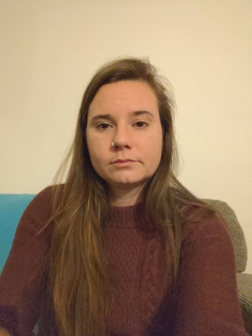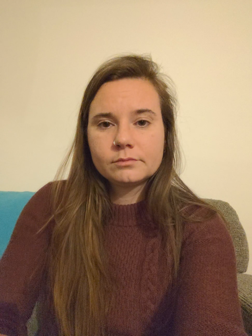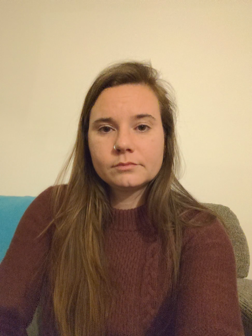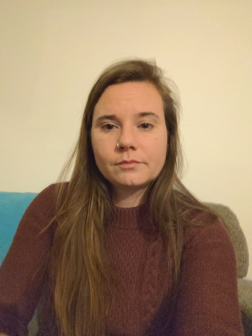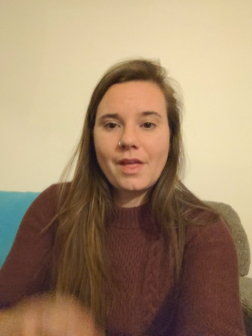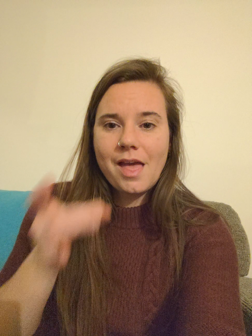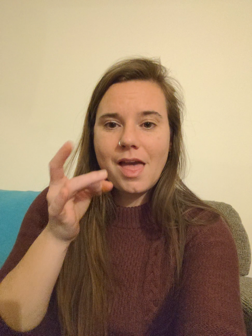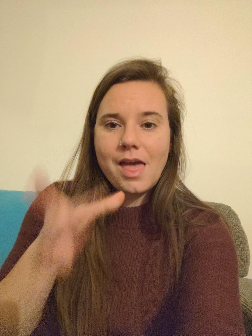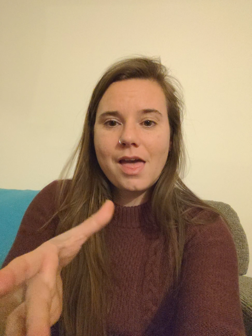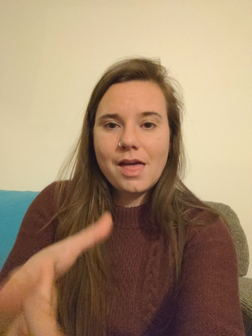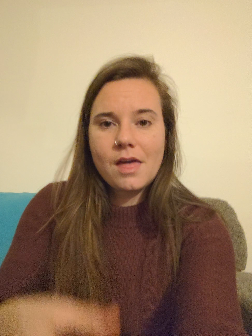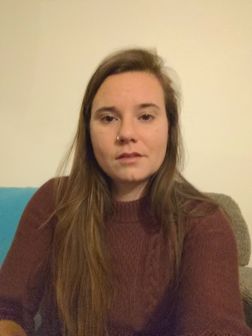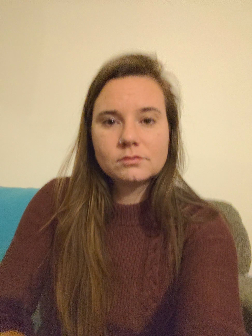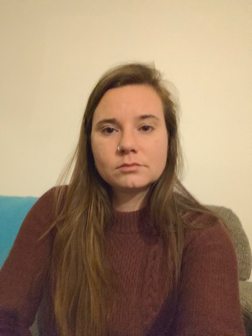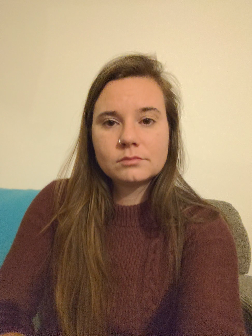hate